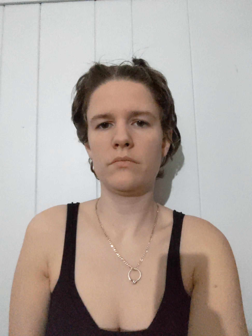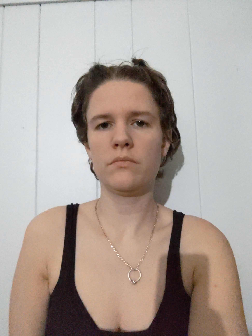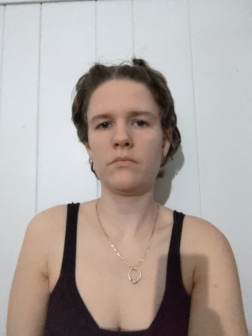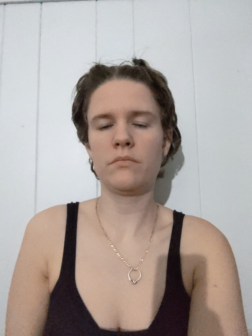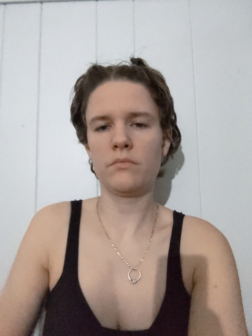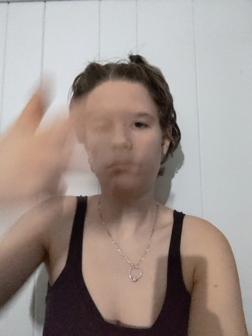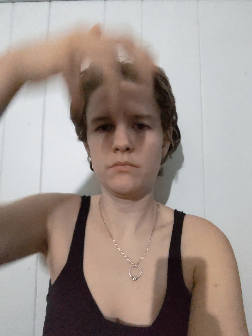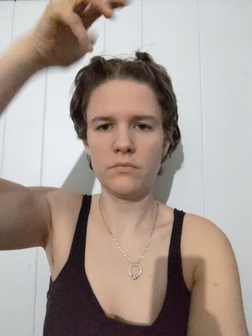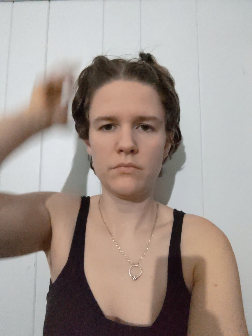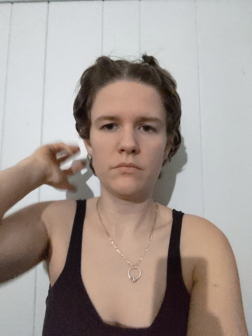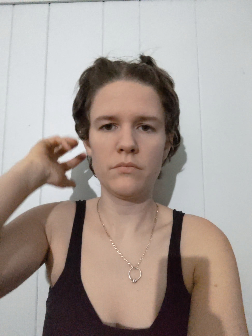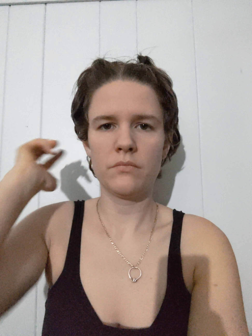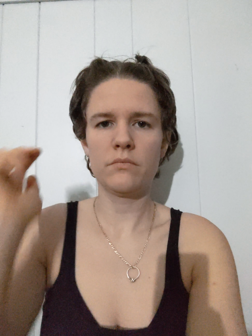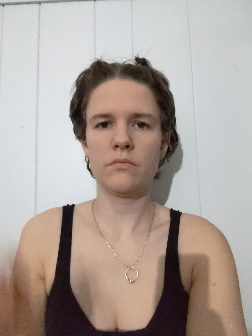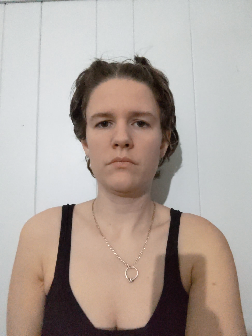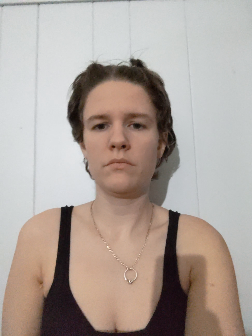lion